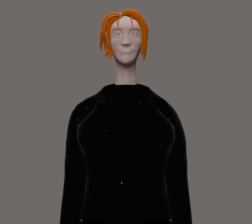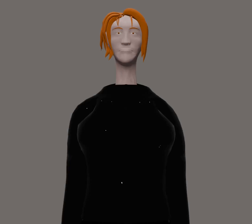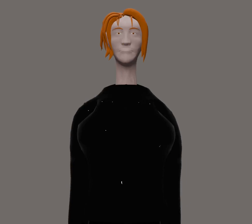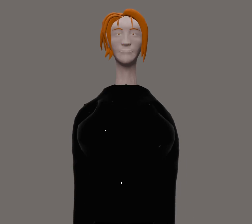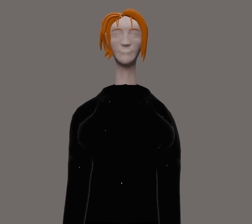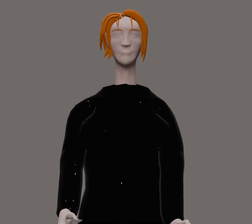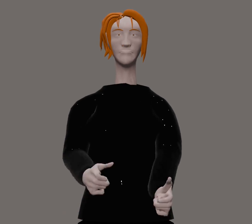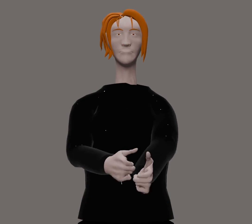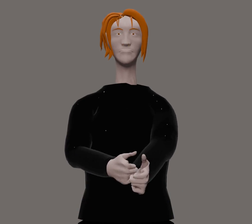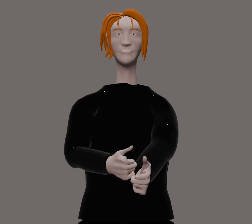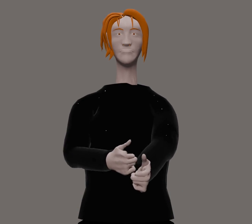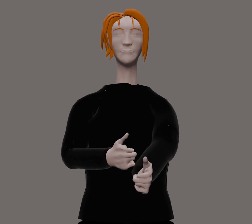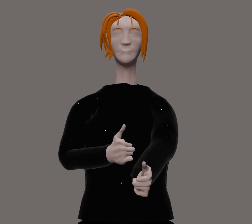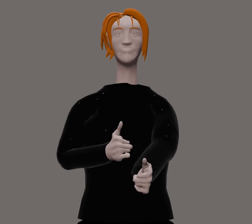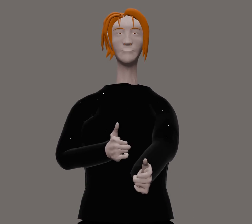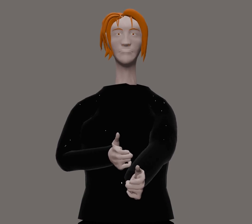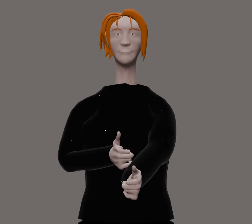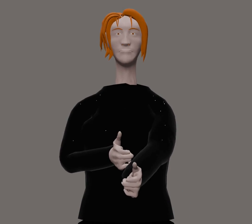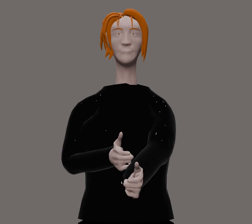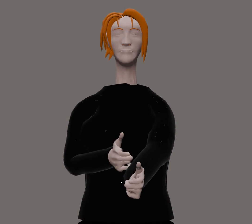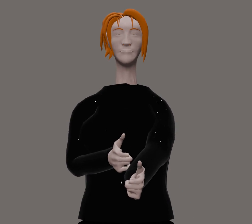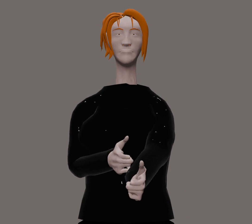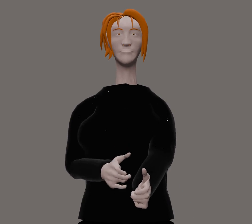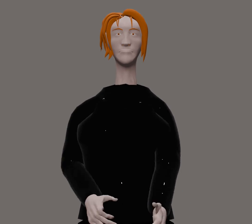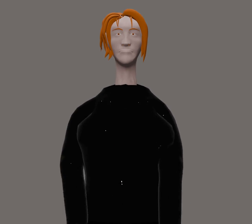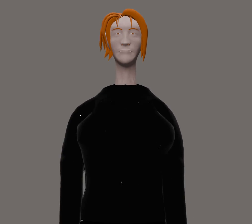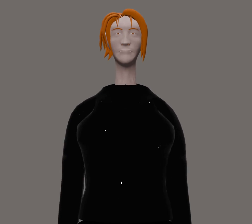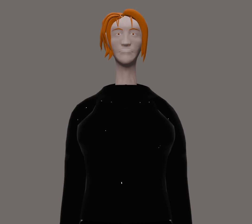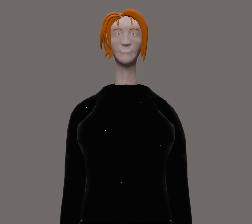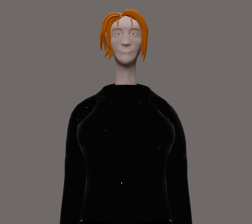Behind